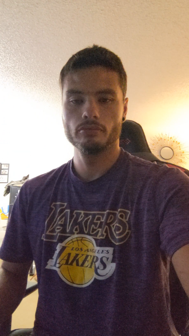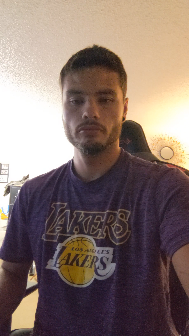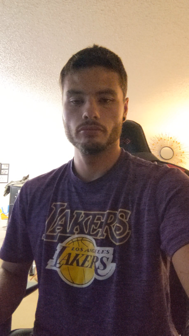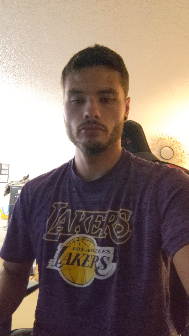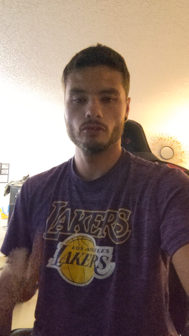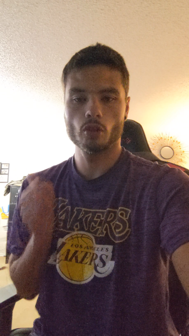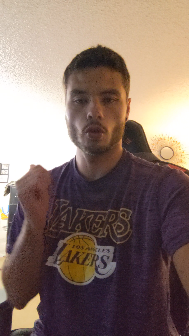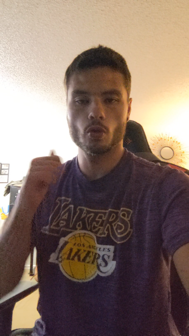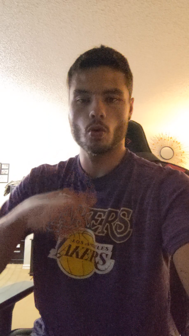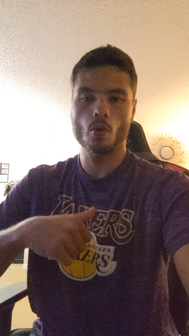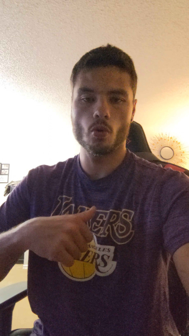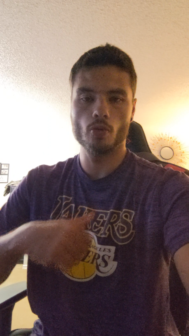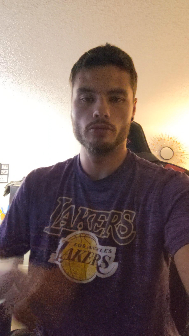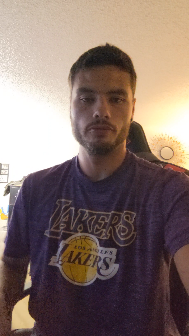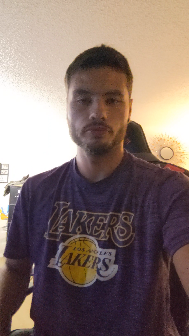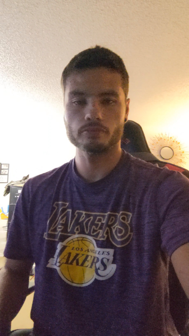coats